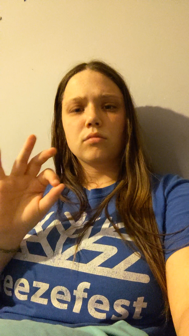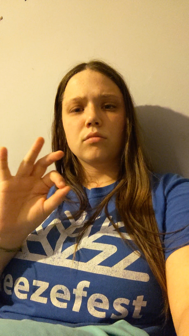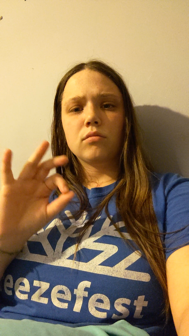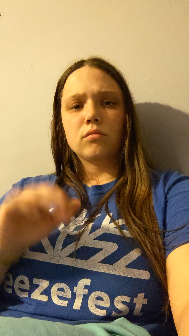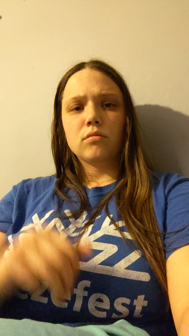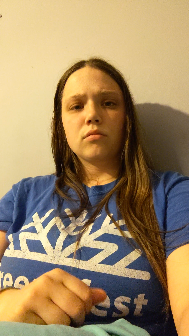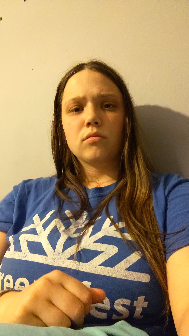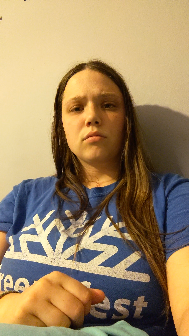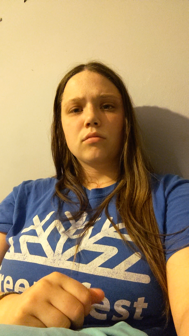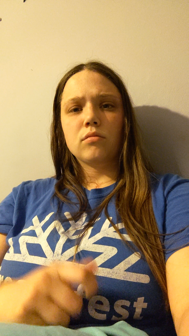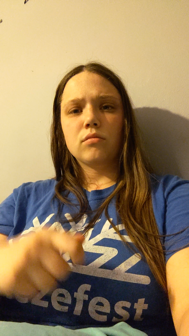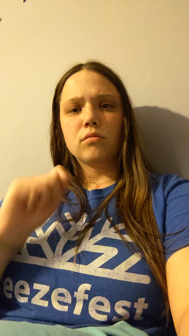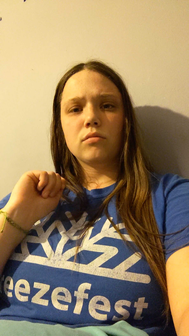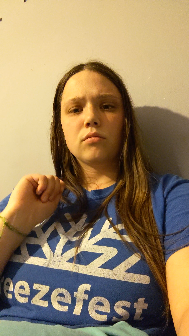rip